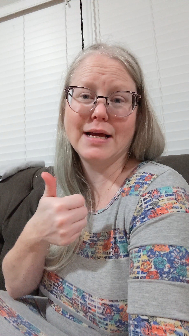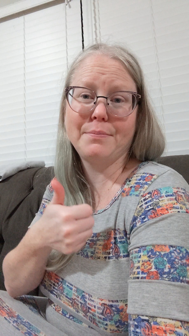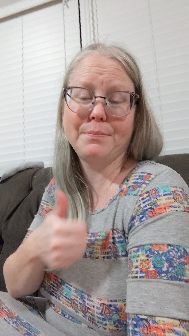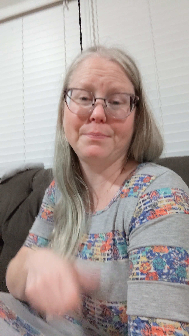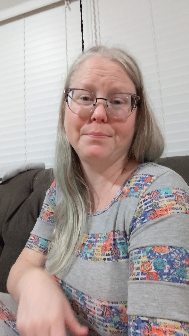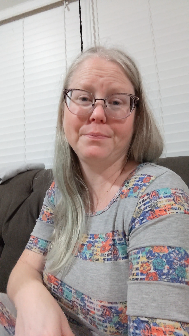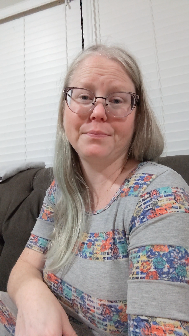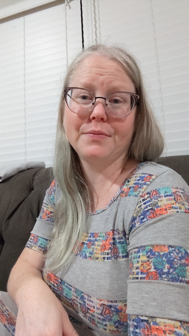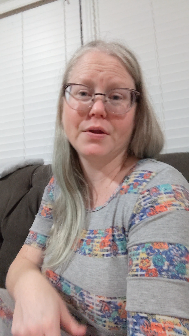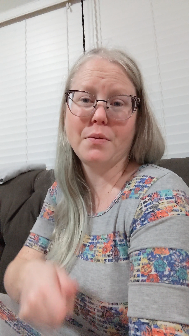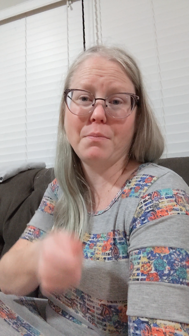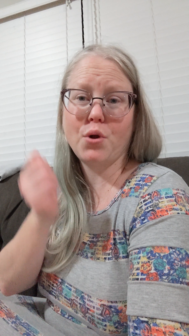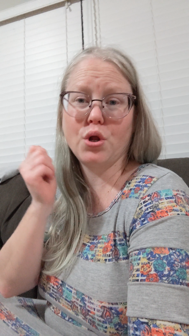pull